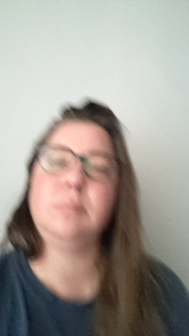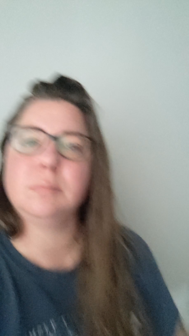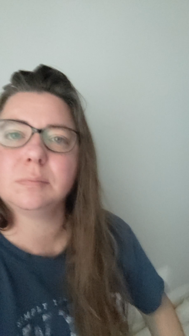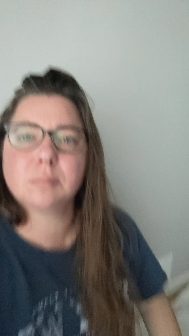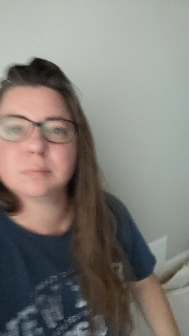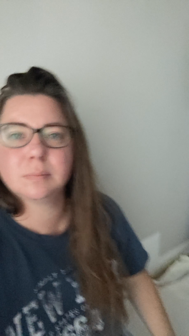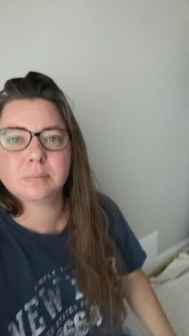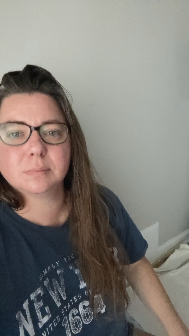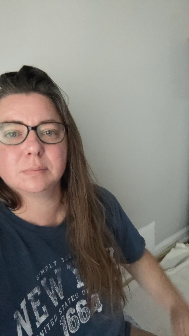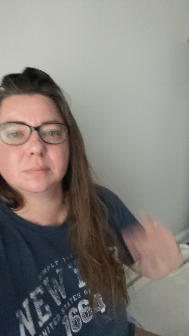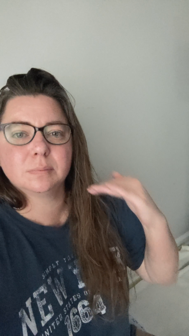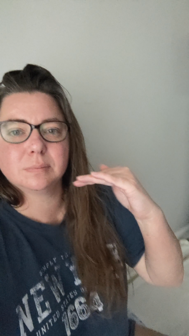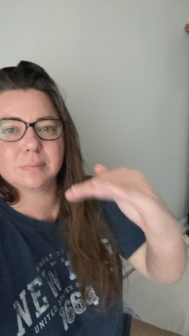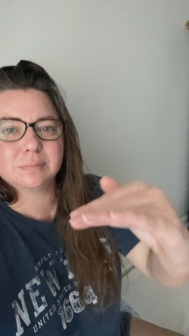nice